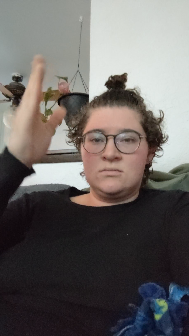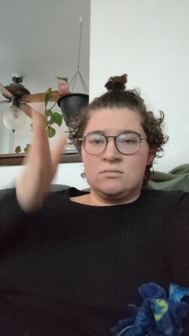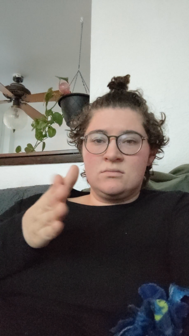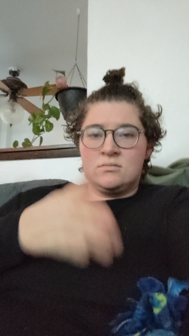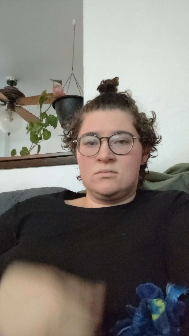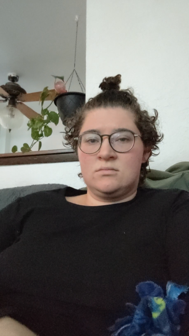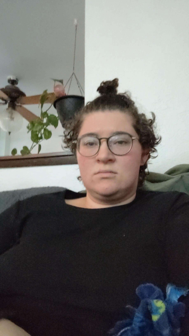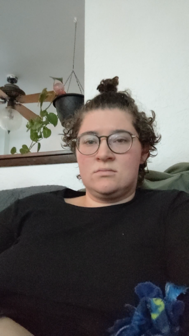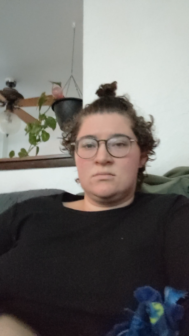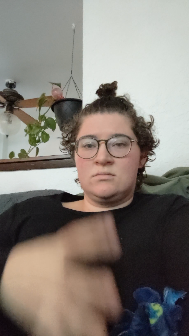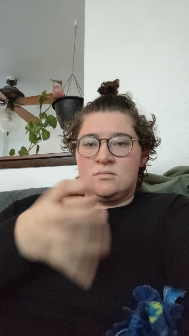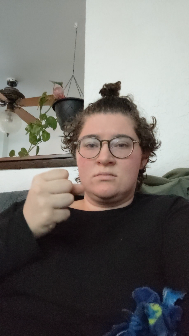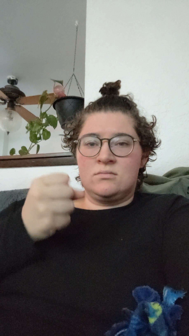get